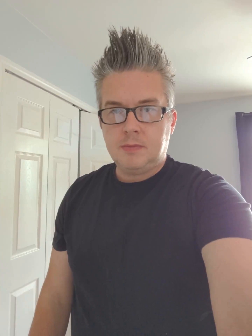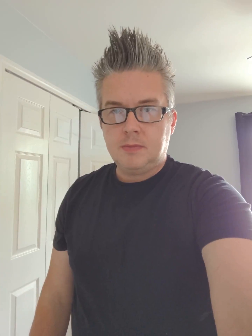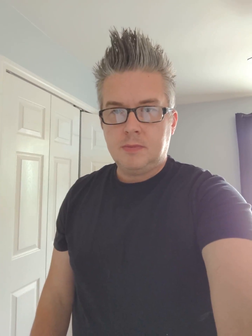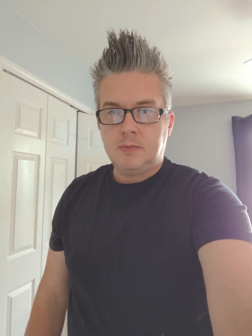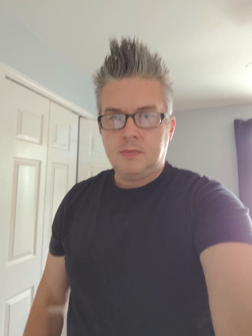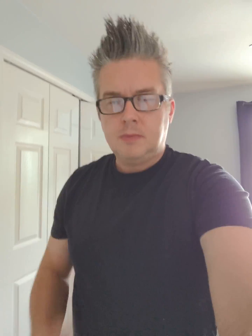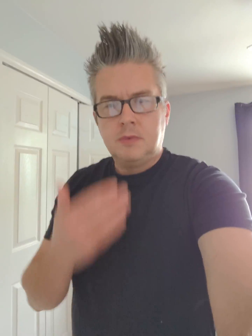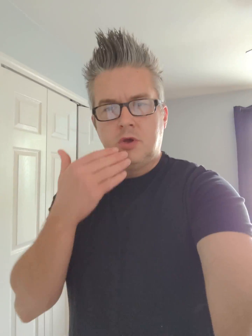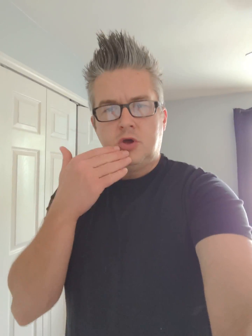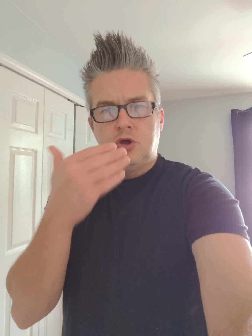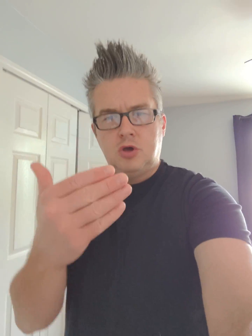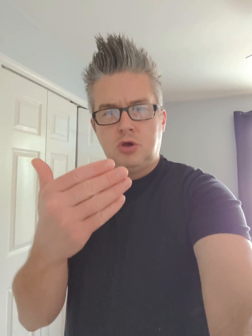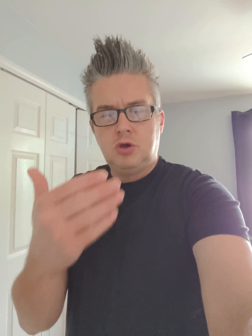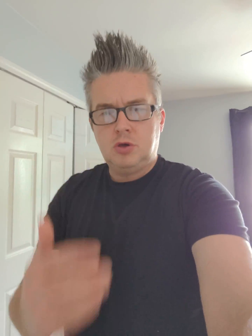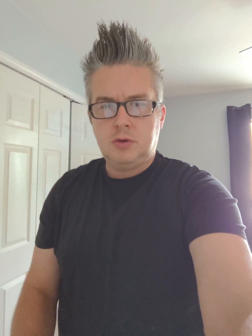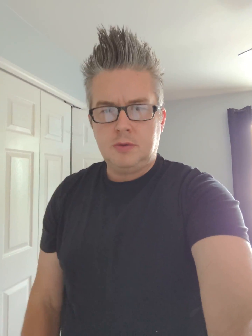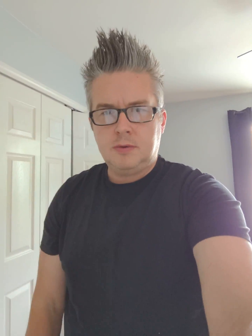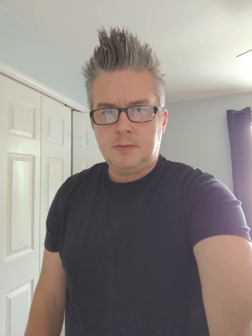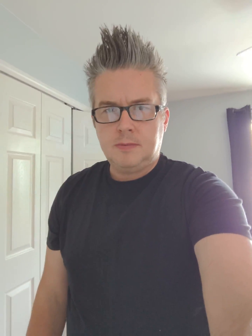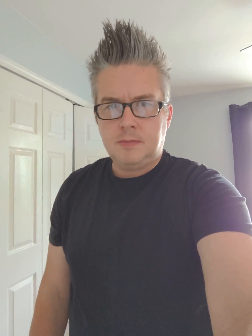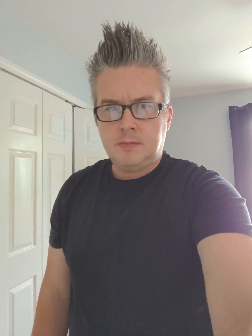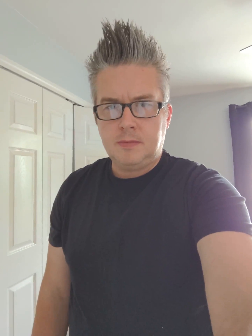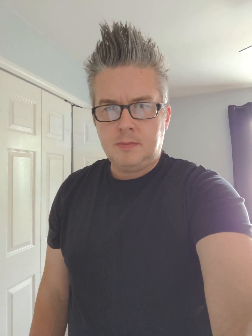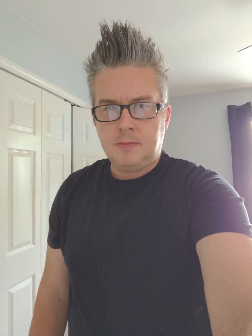good